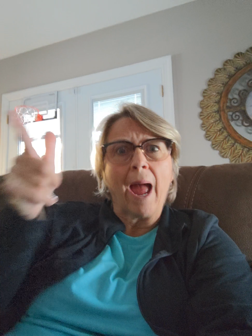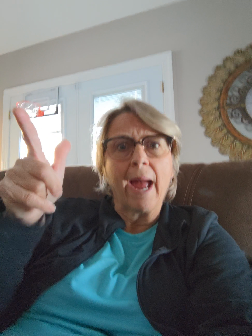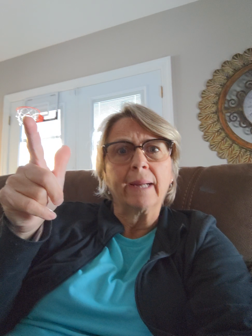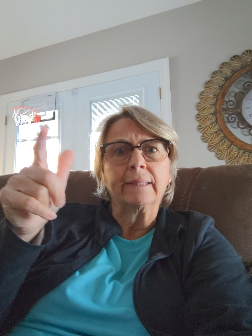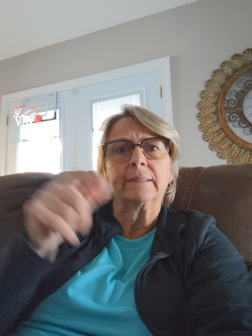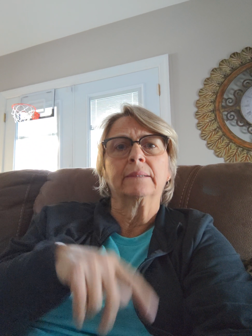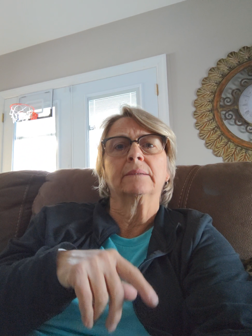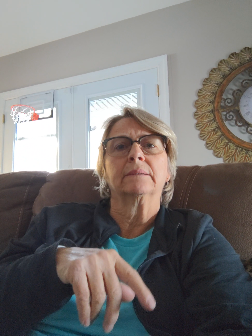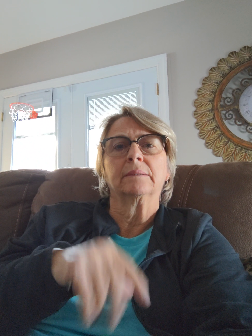wake